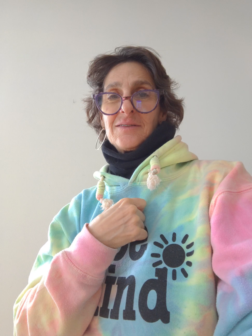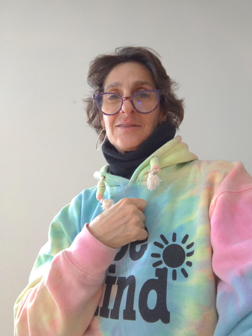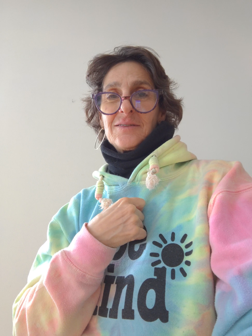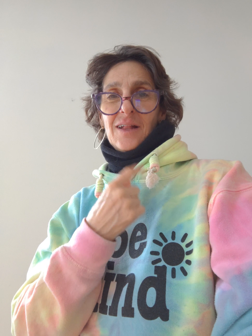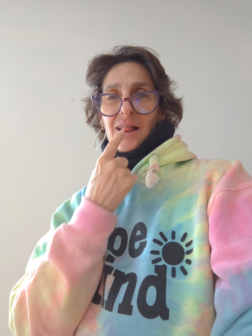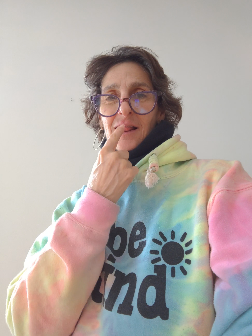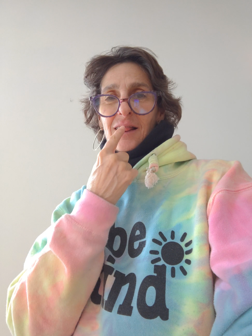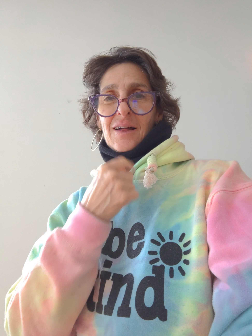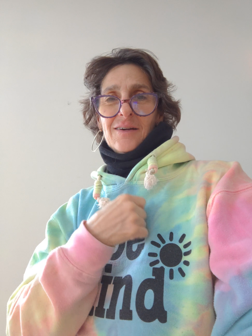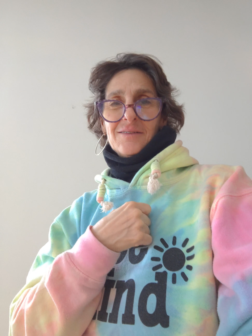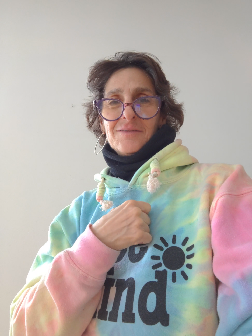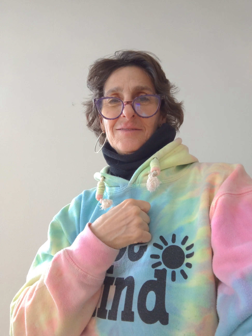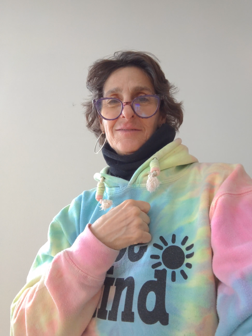tongue